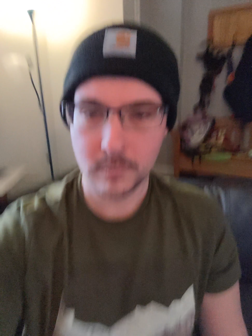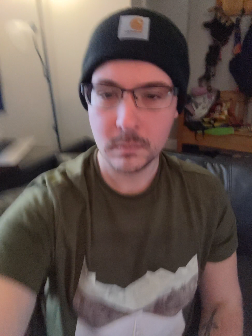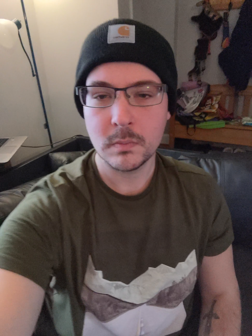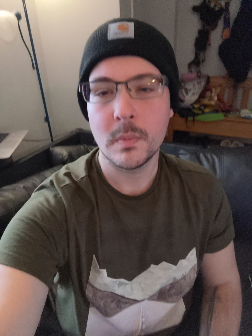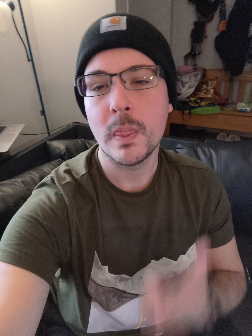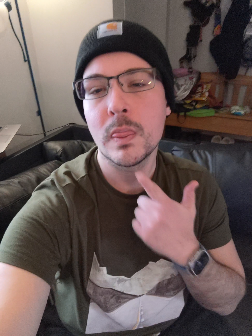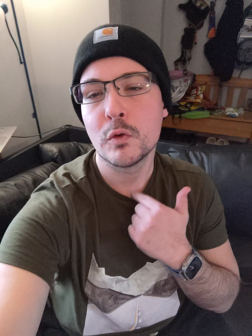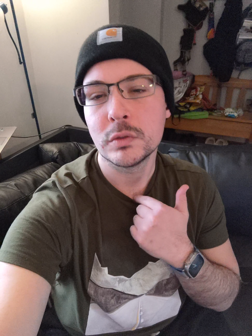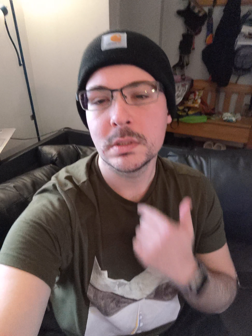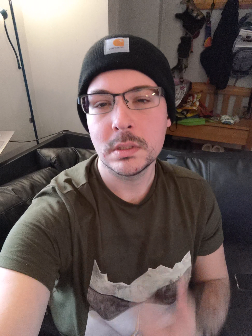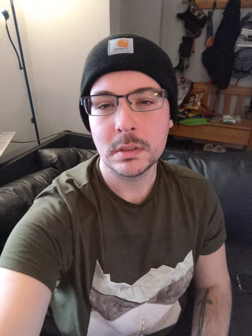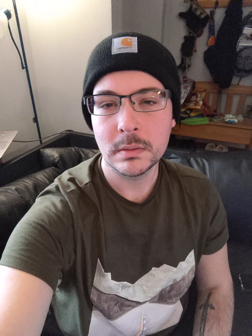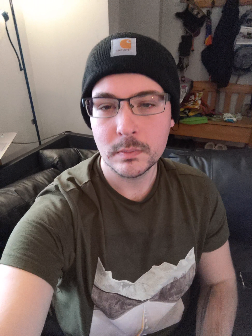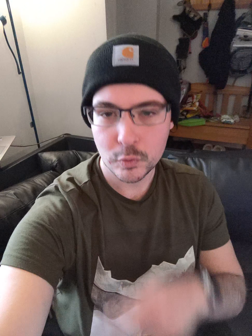thirsty